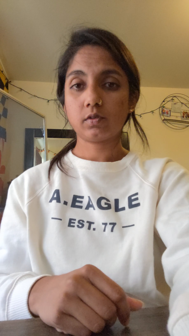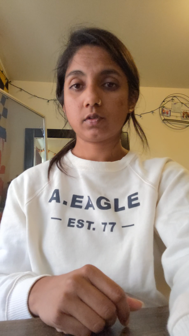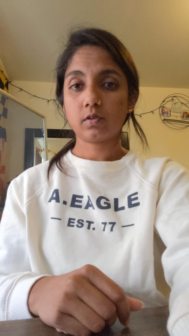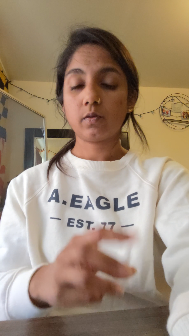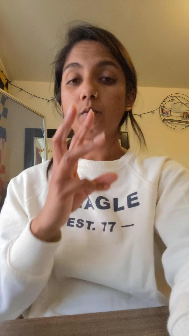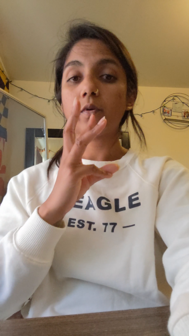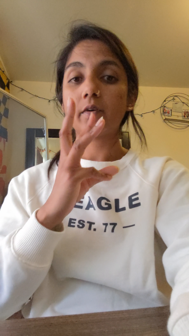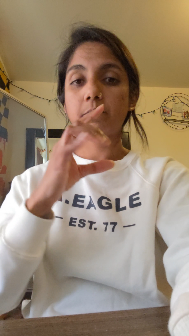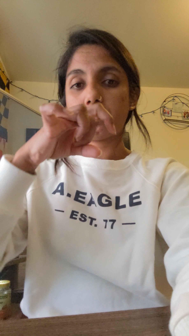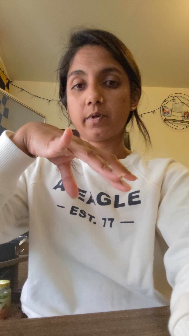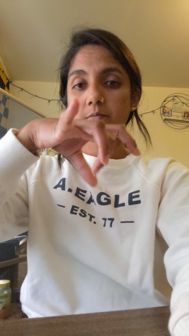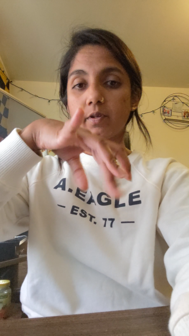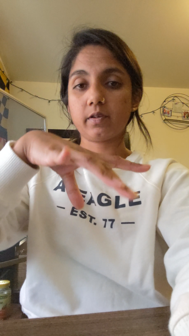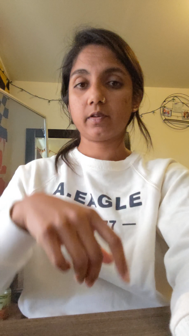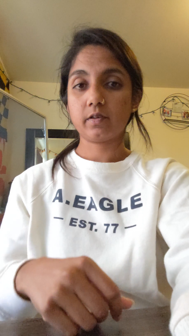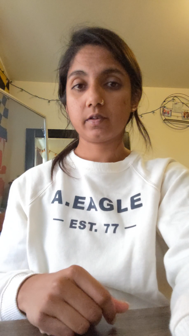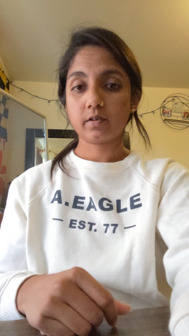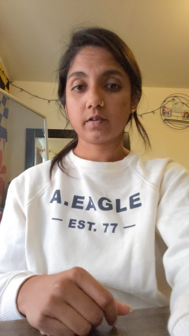melon